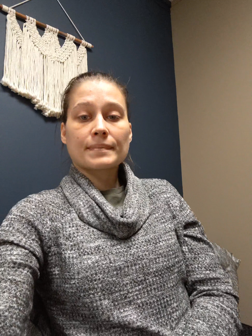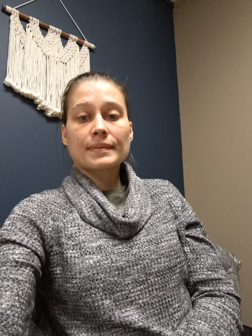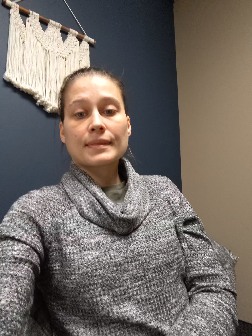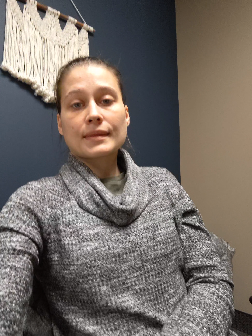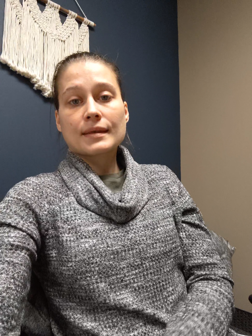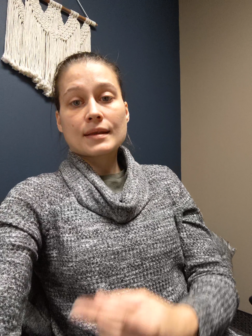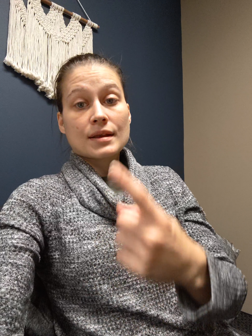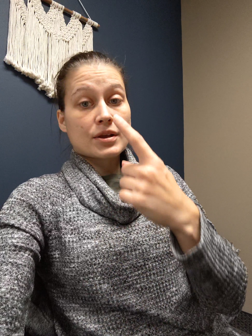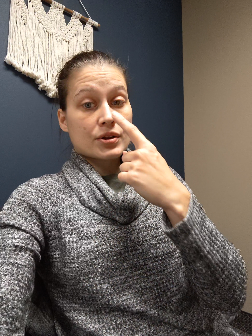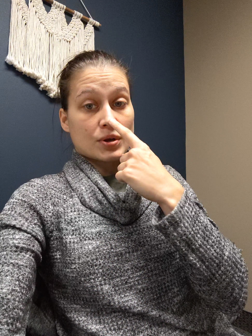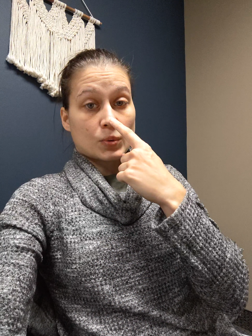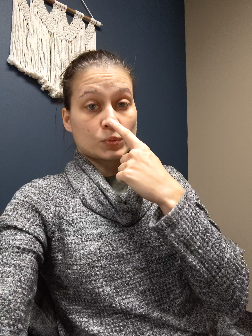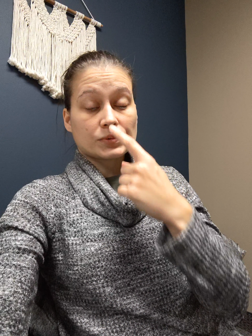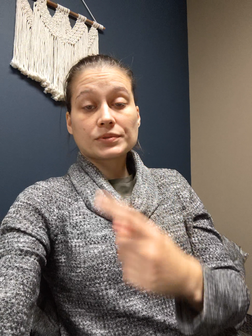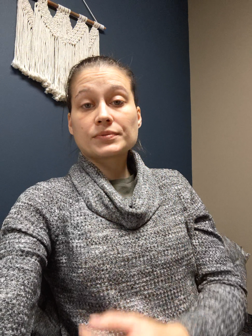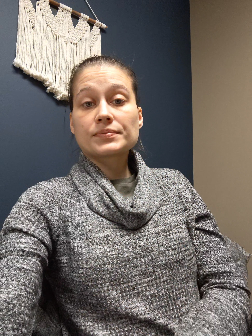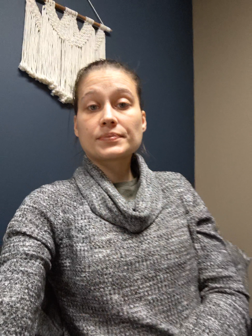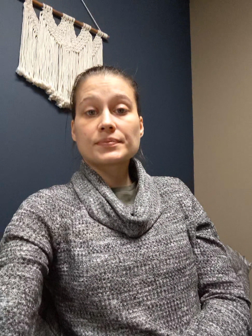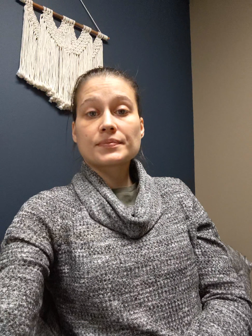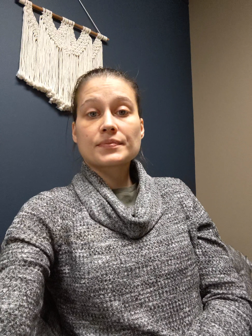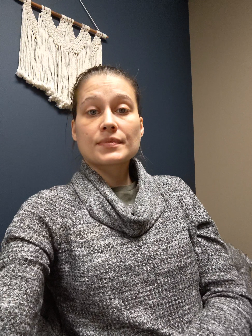nose